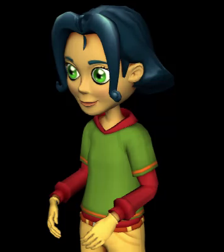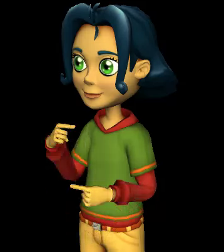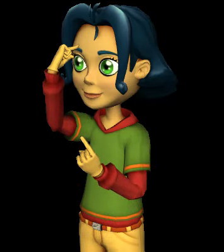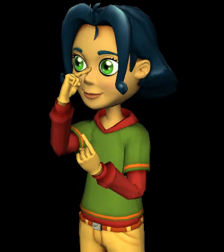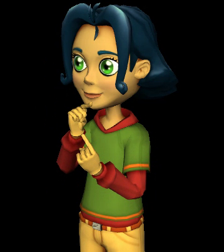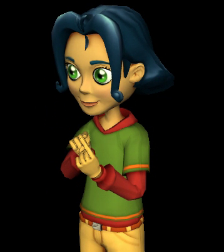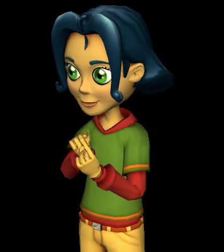موضوع